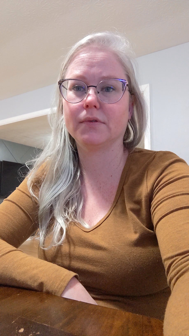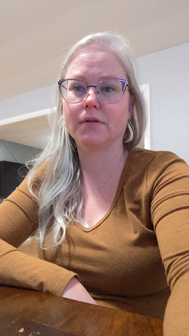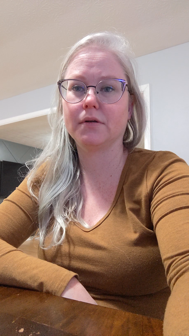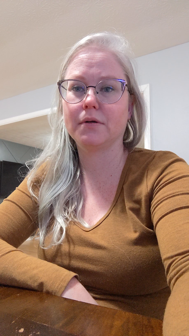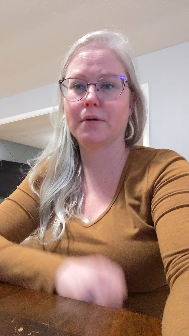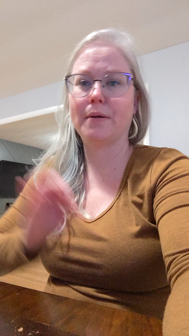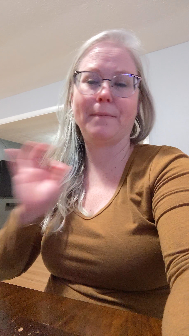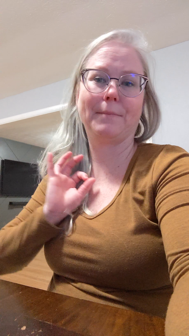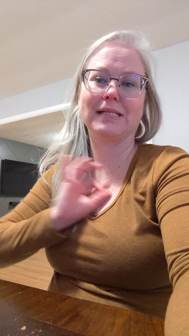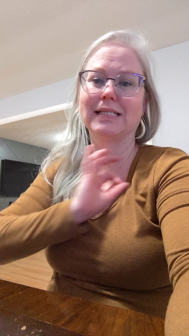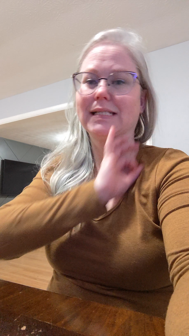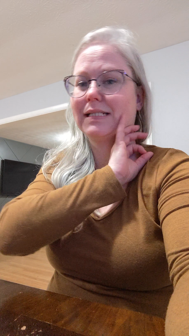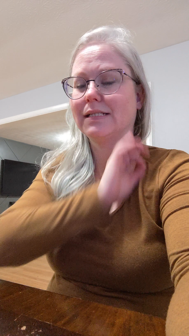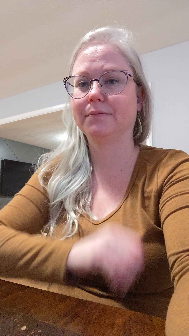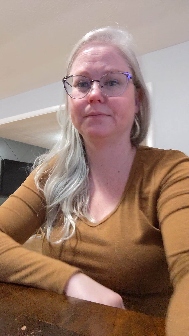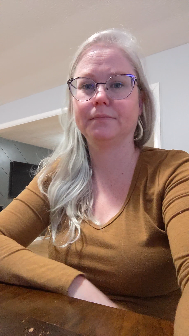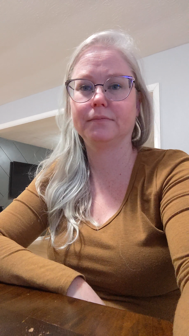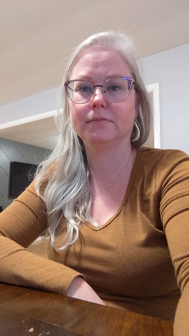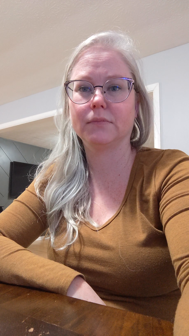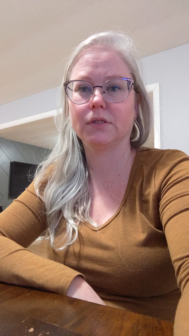beads